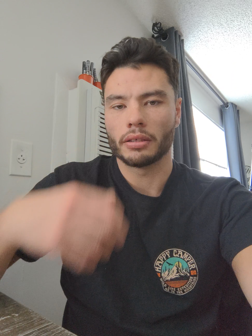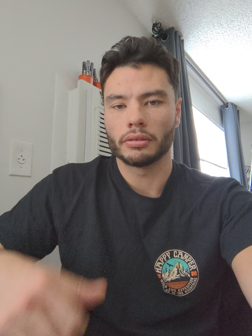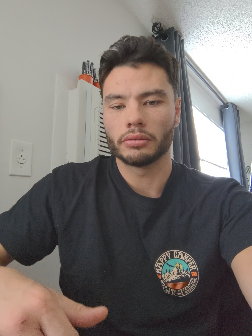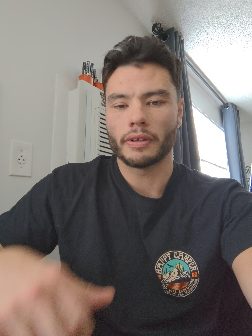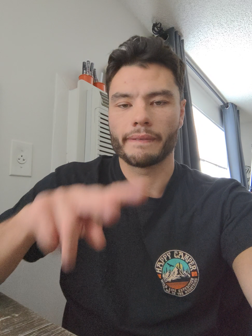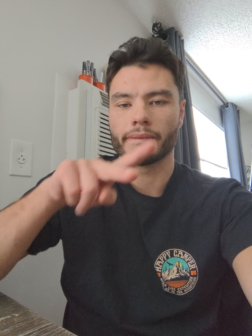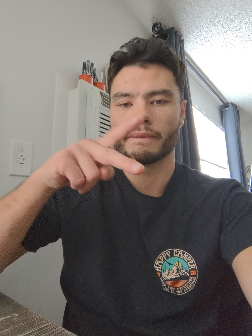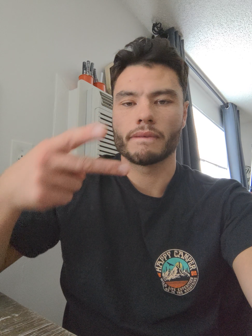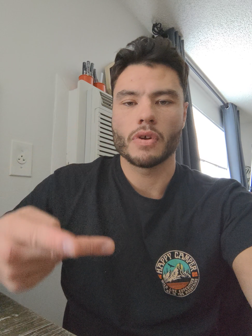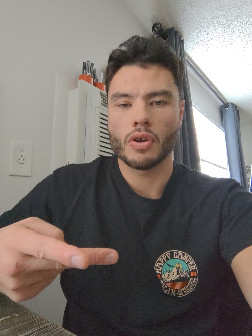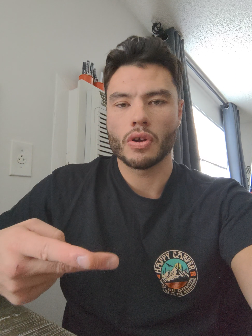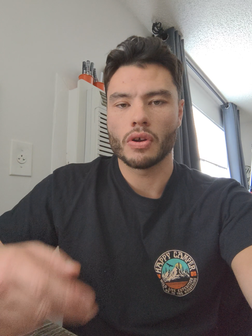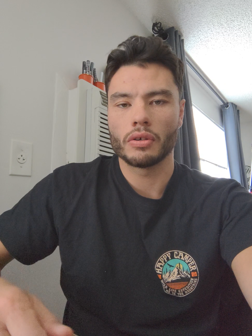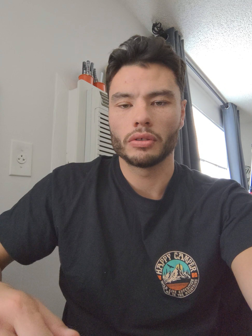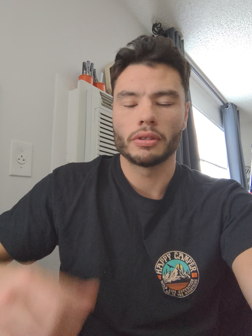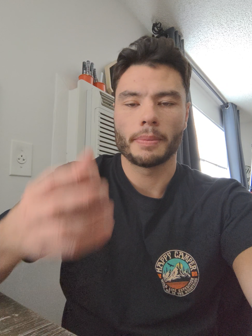fall